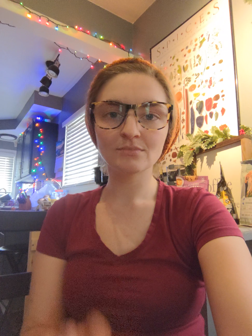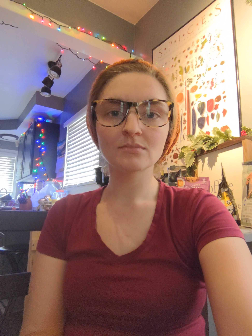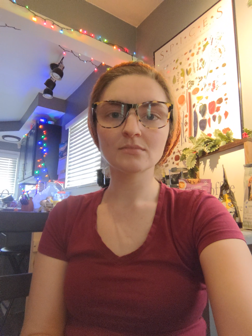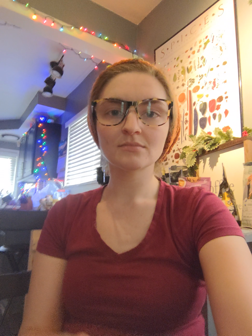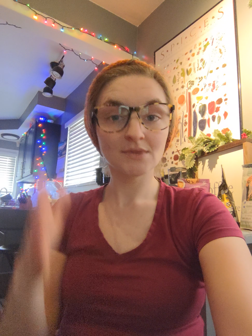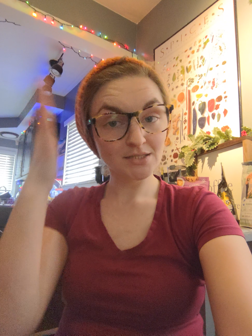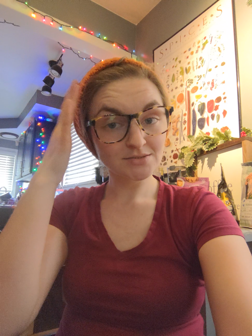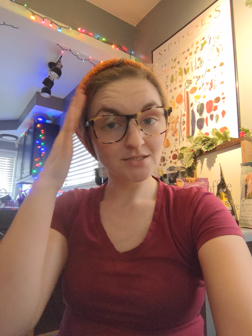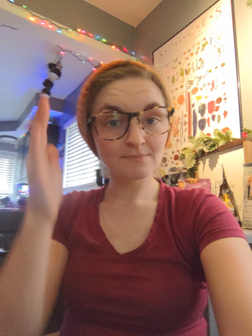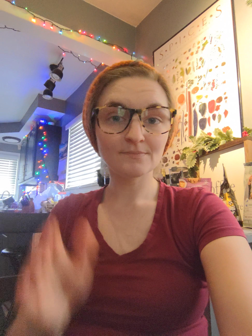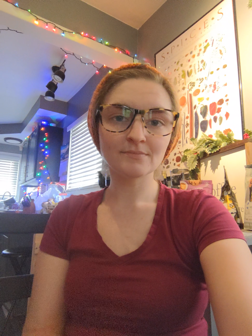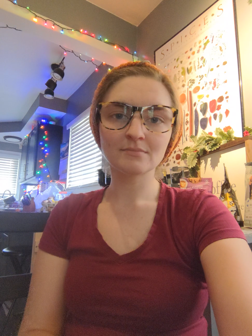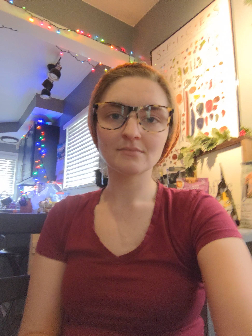hat